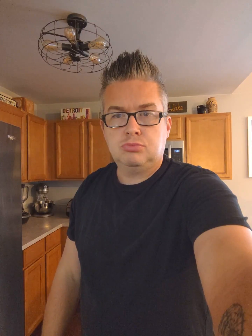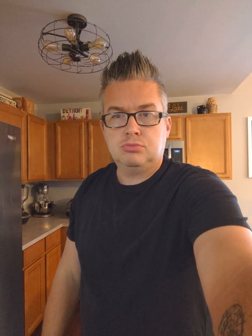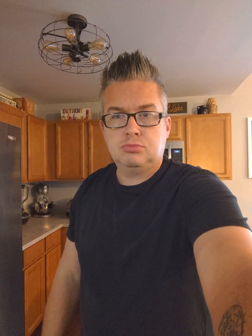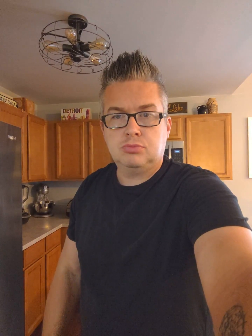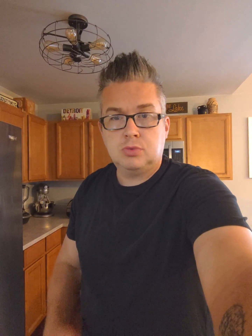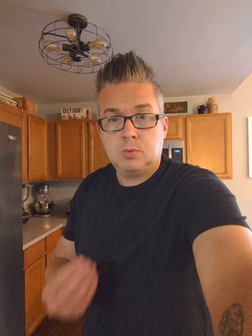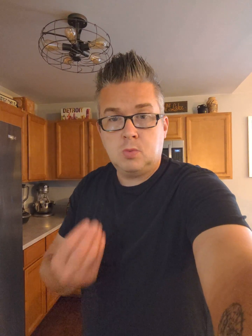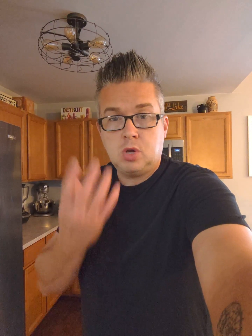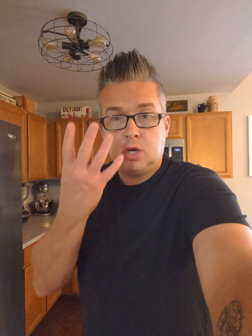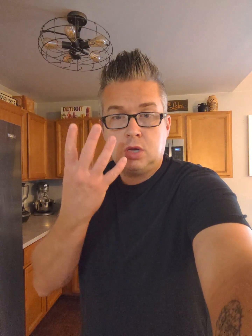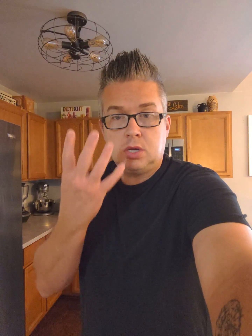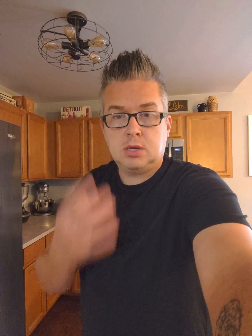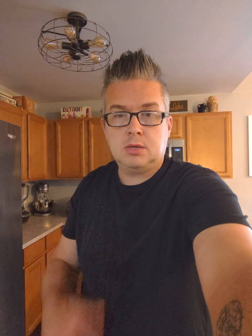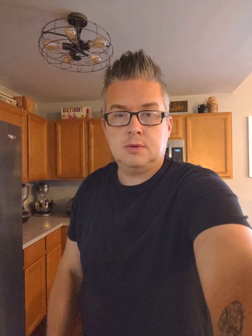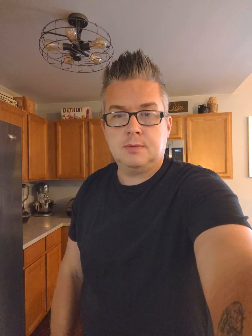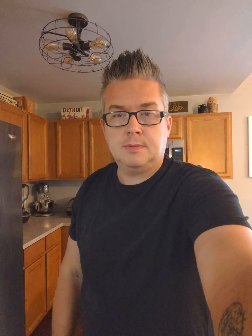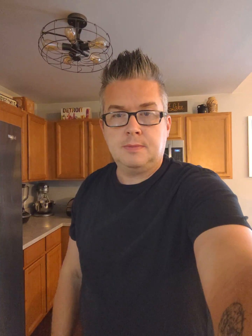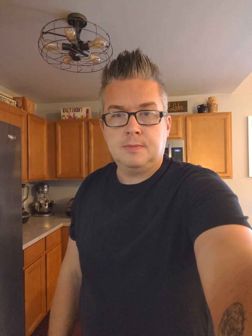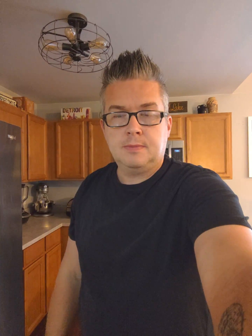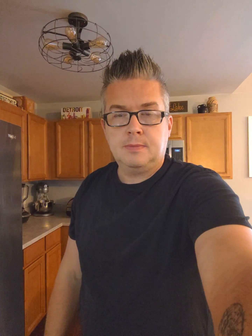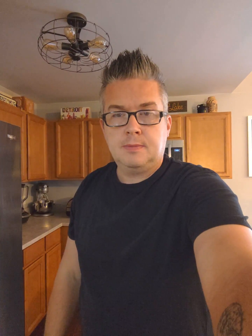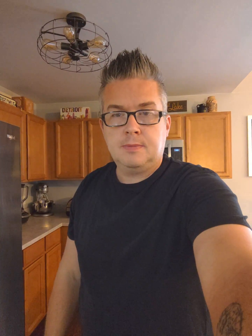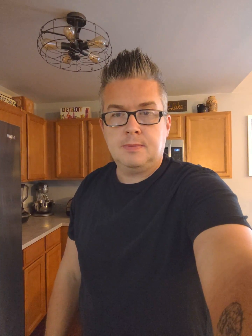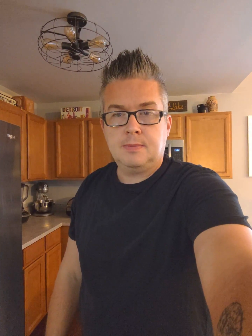plants